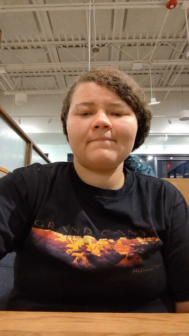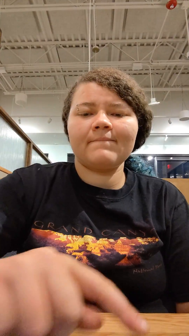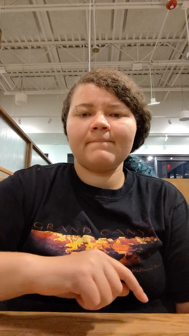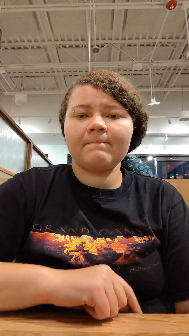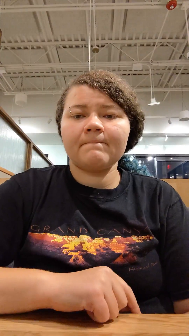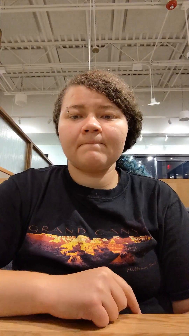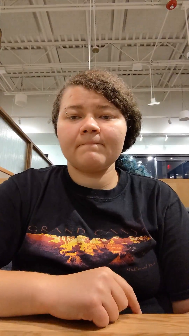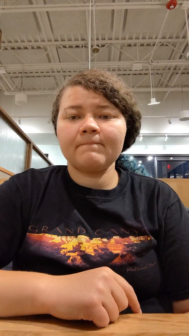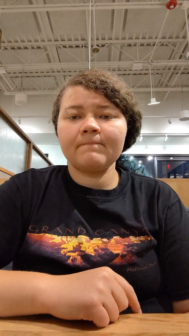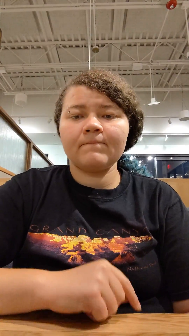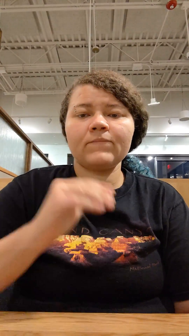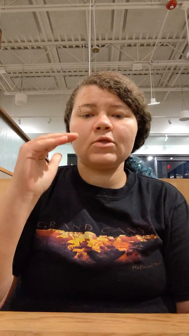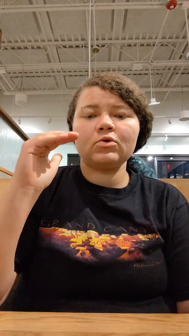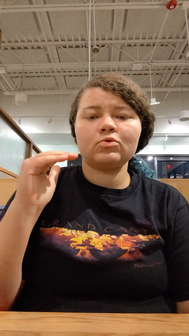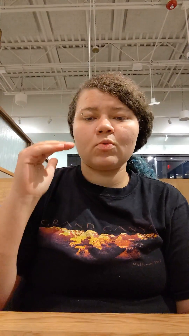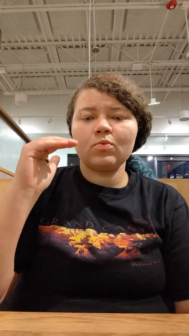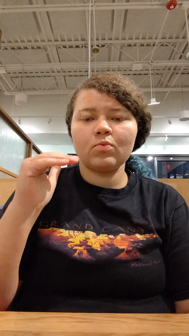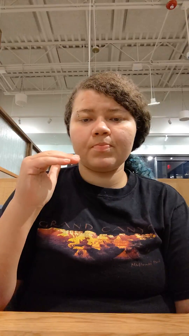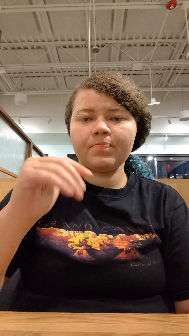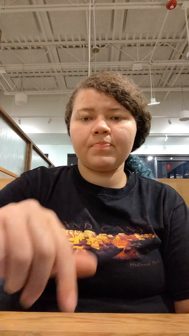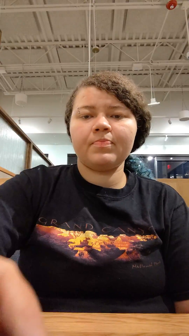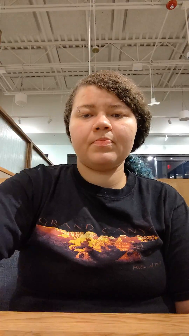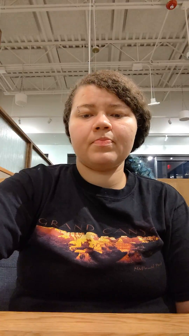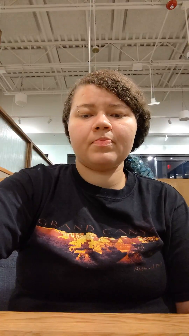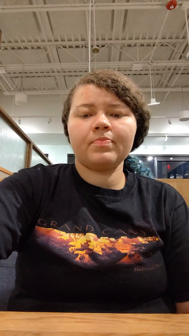short